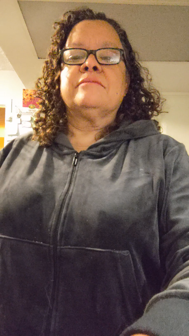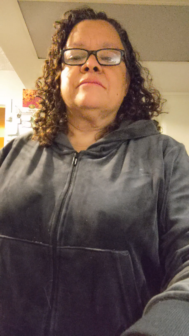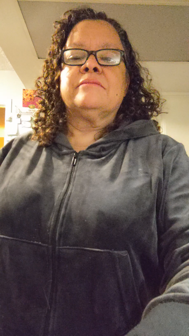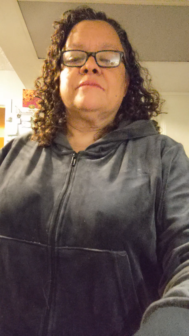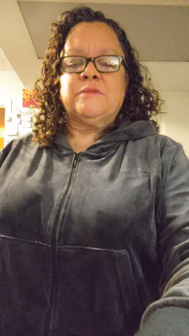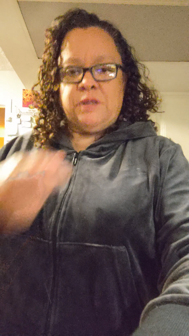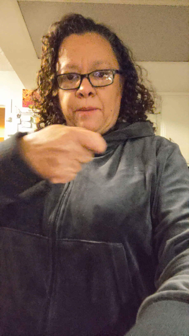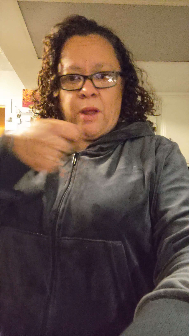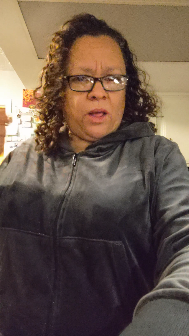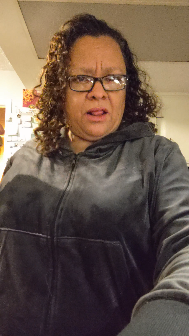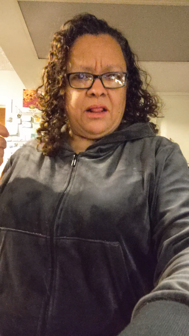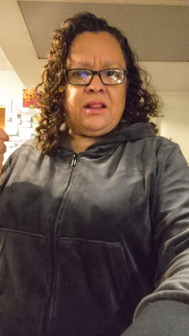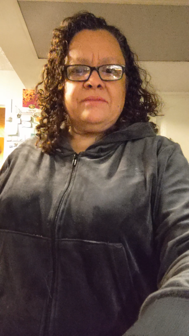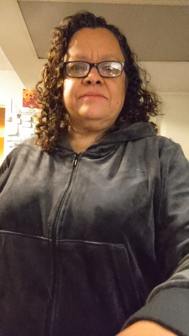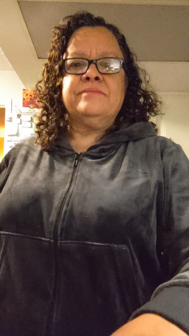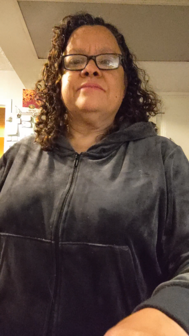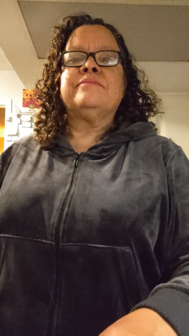pull